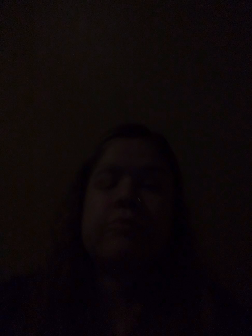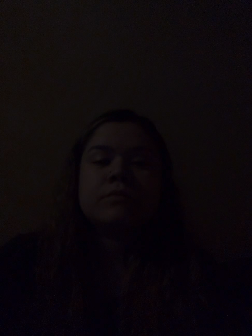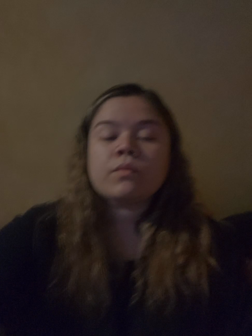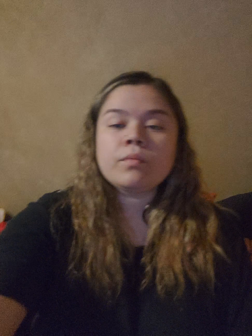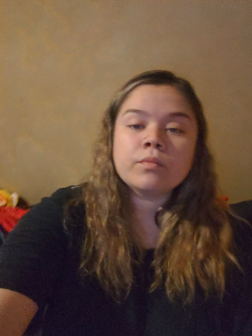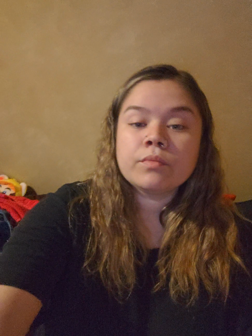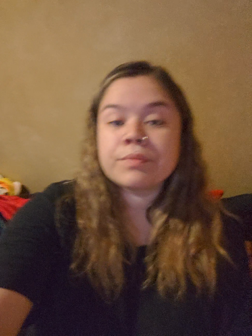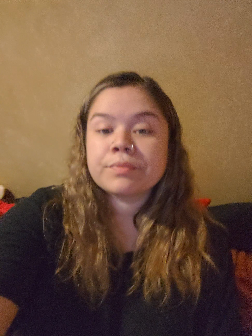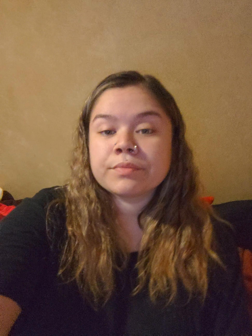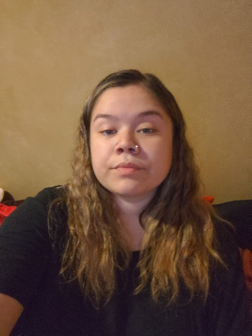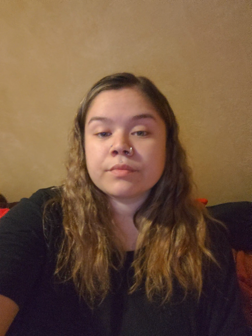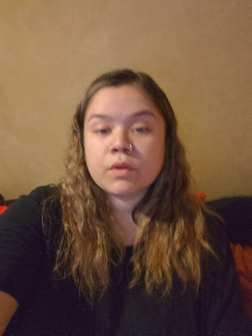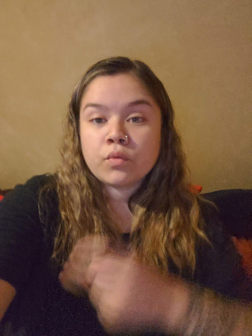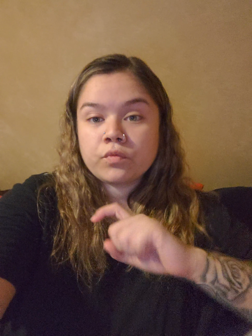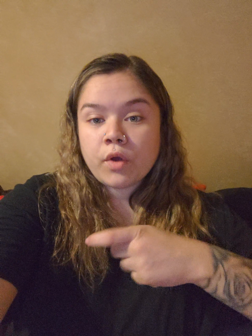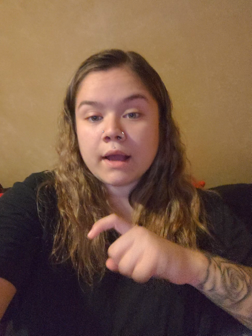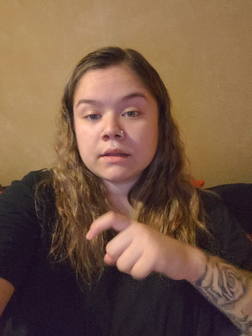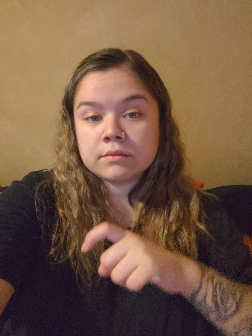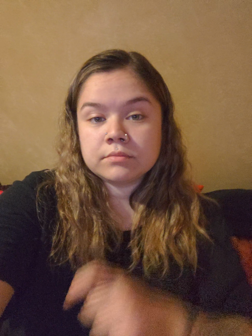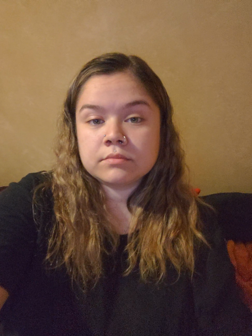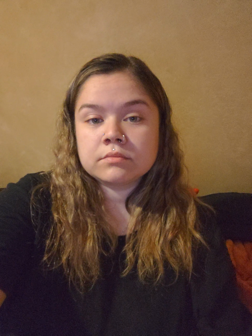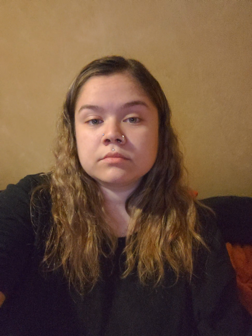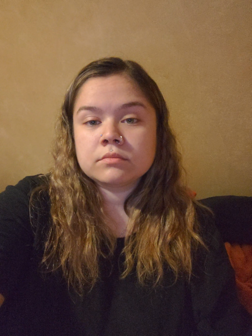friend